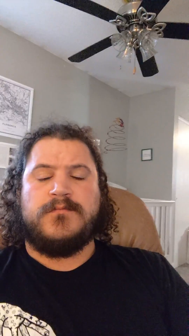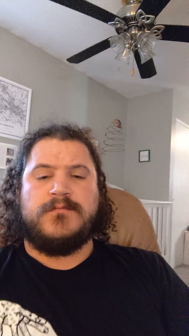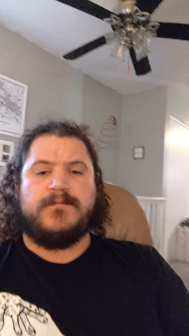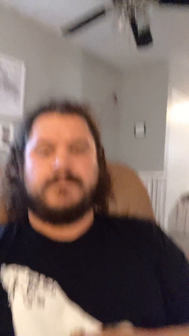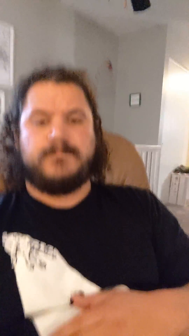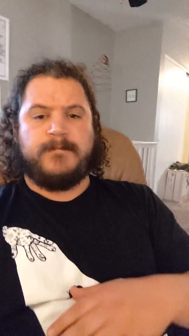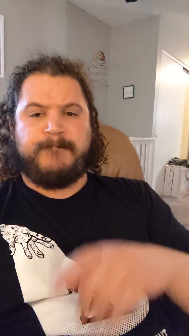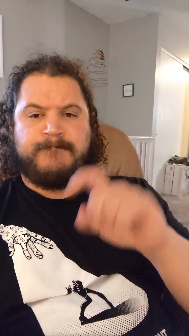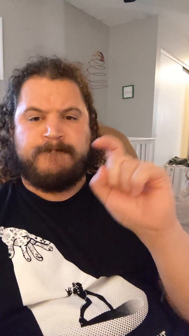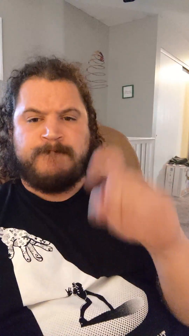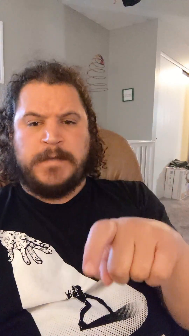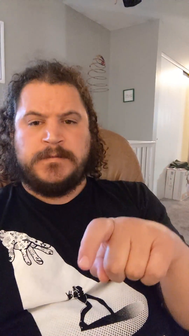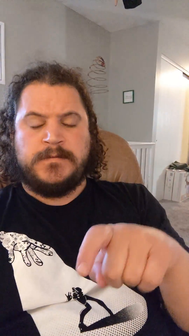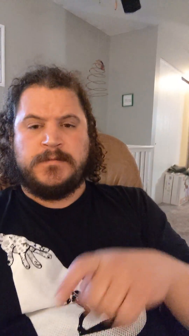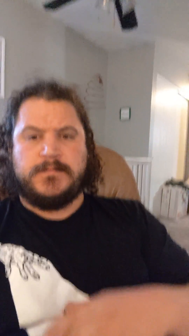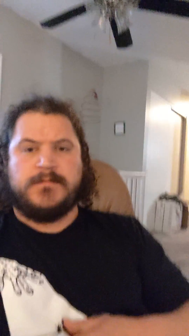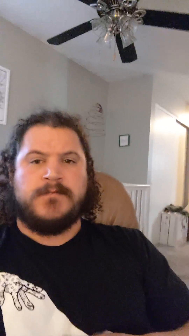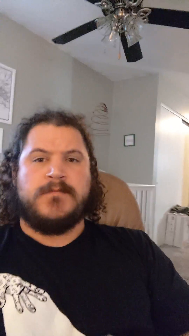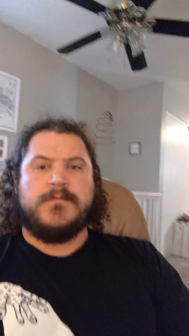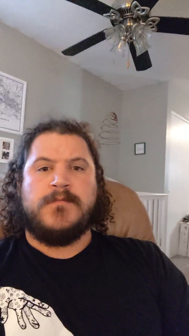must